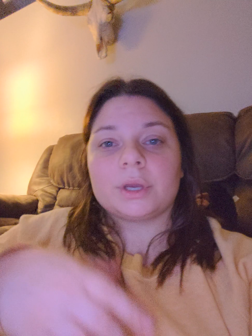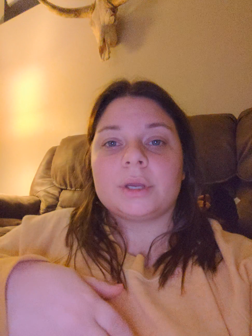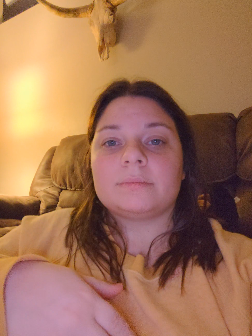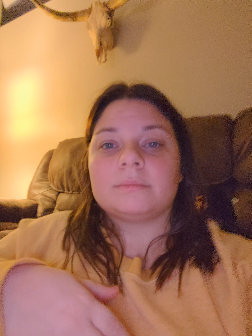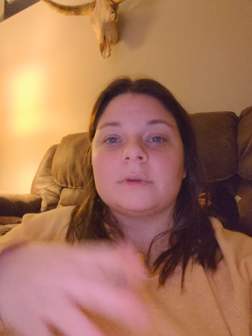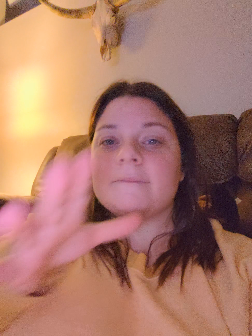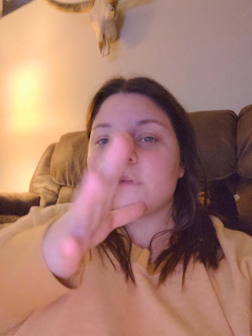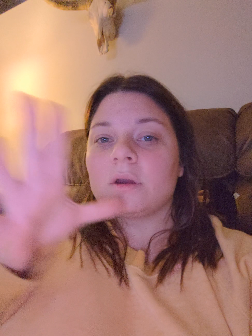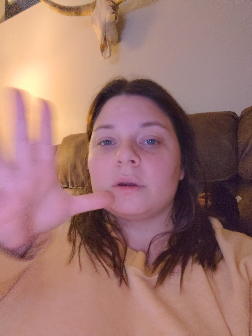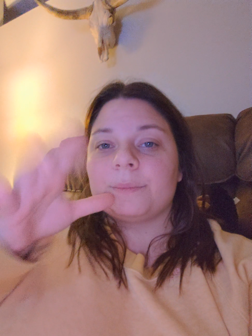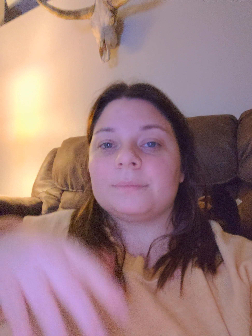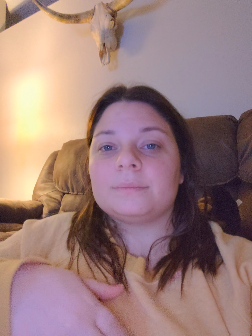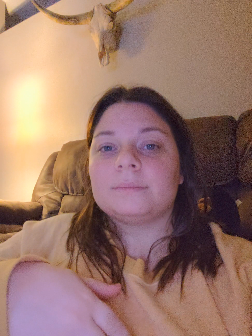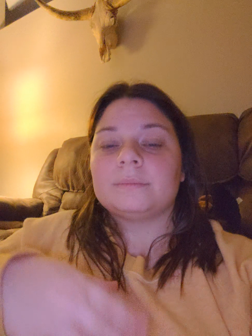farm